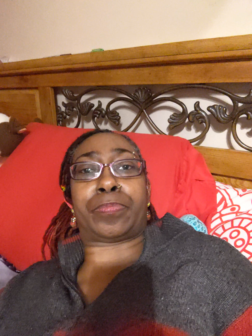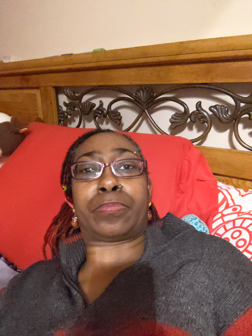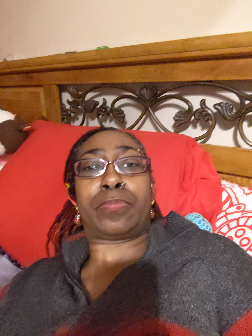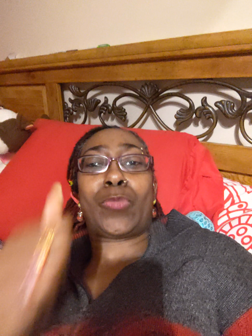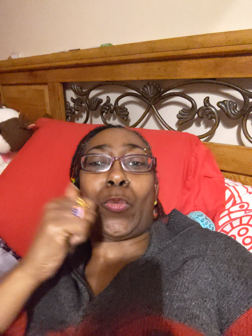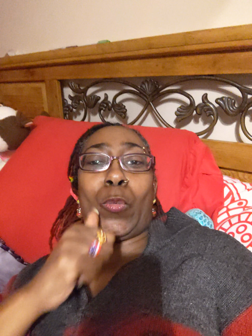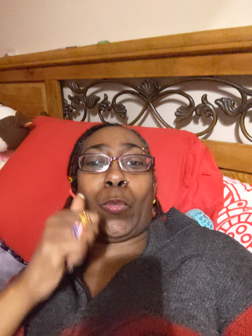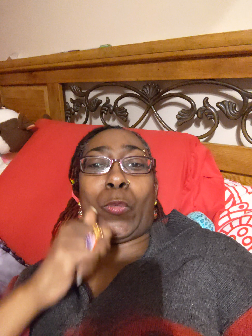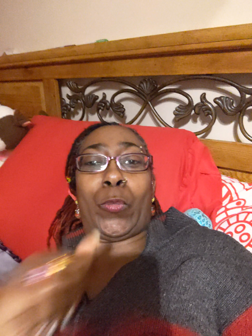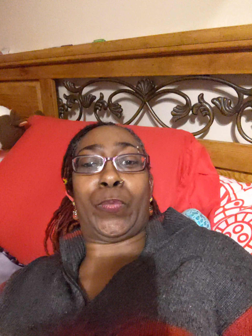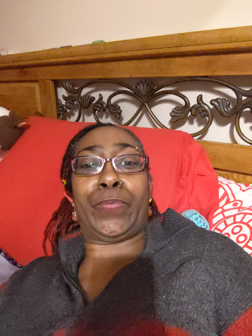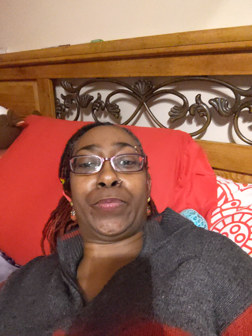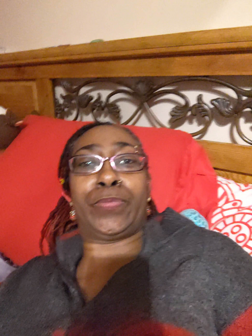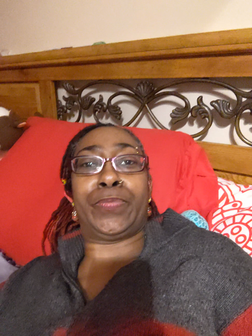girl